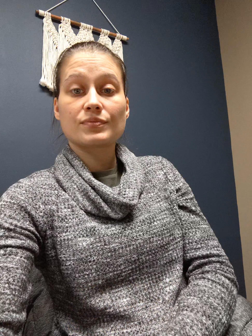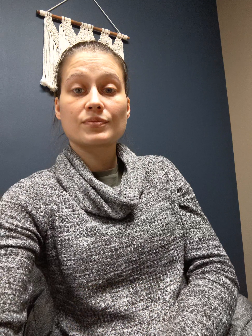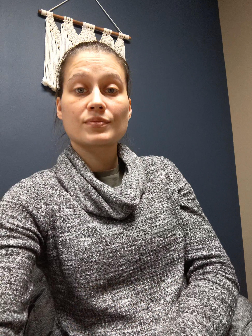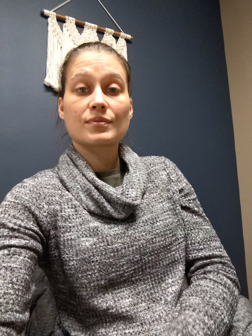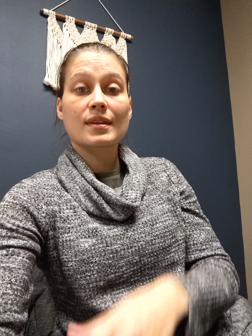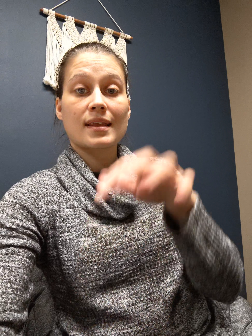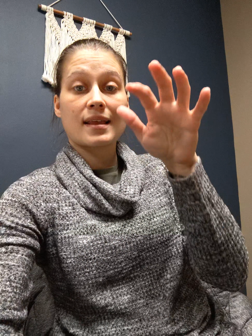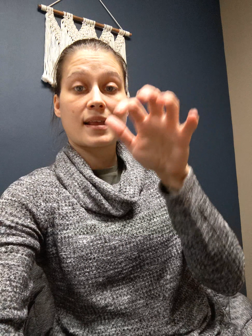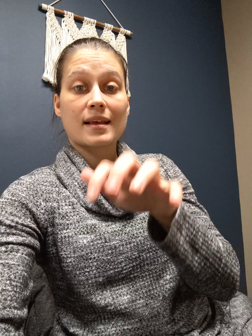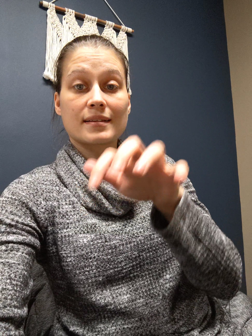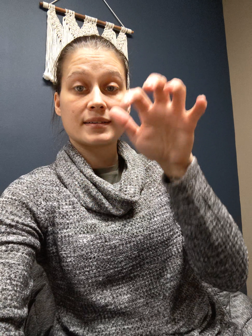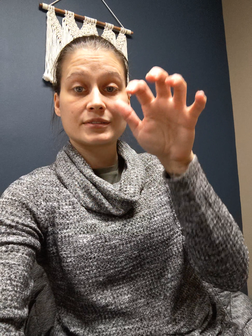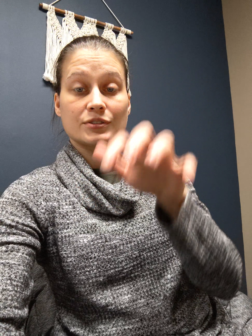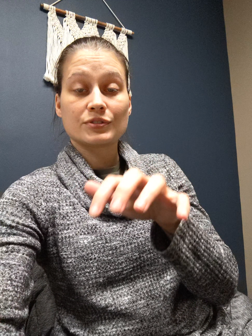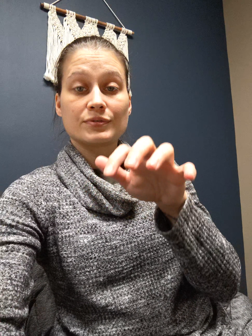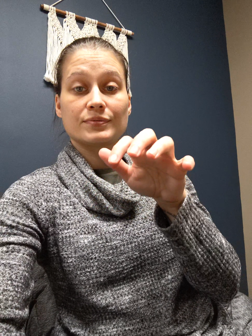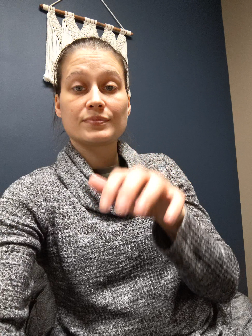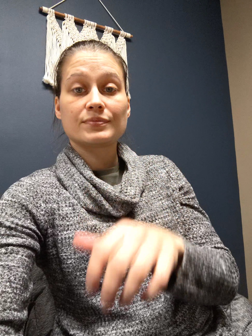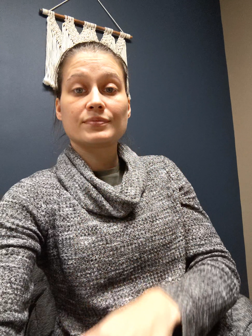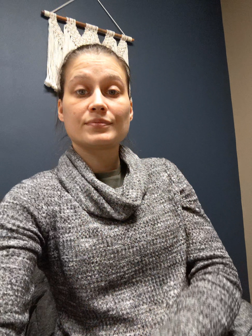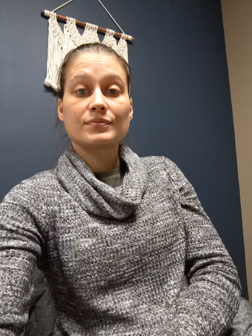alligator